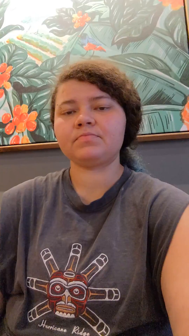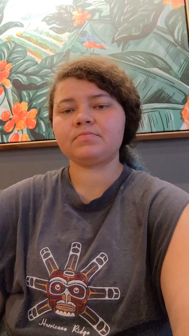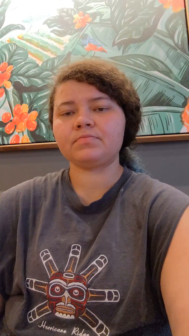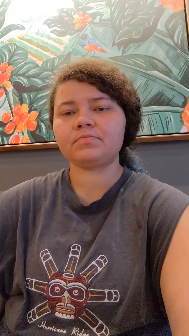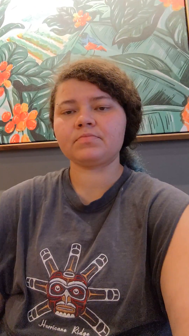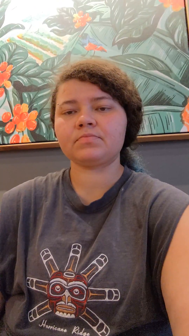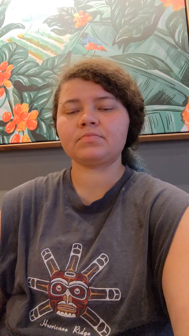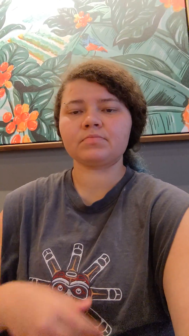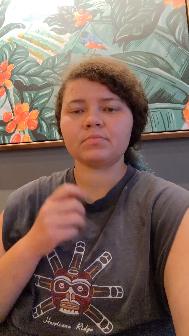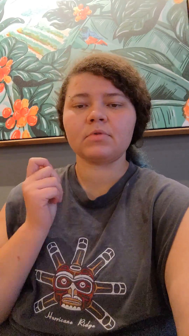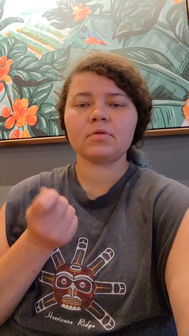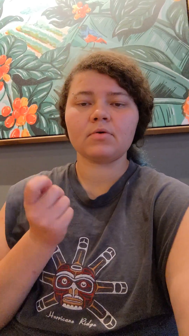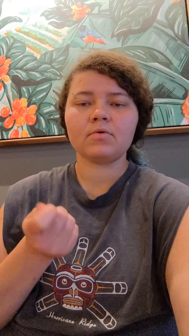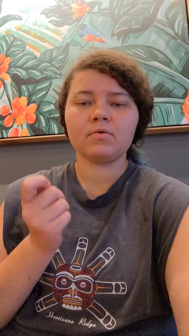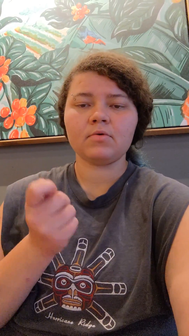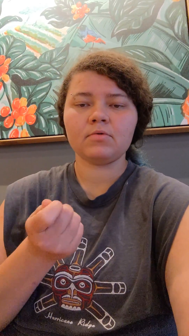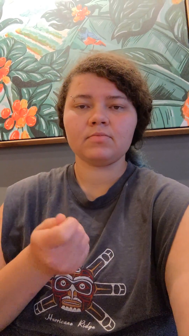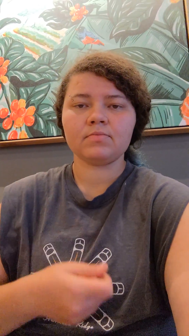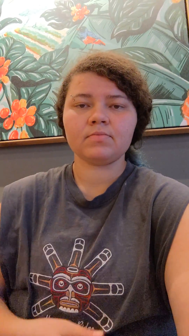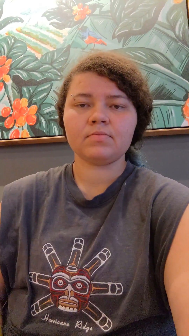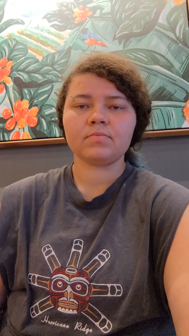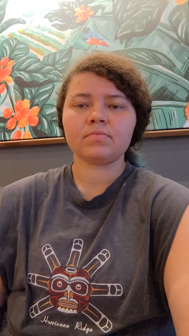cart